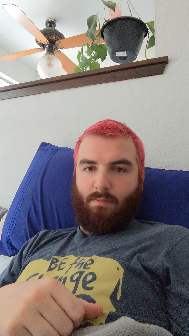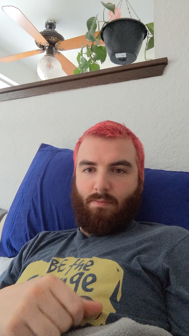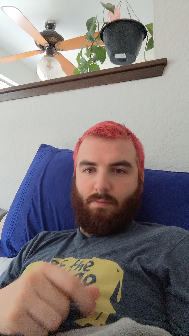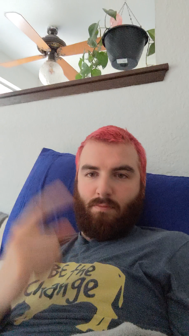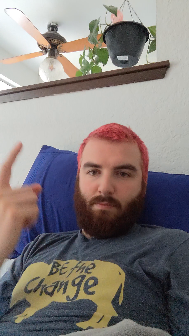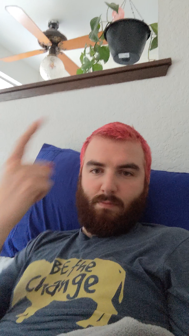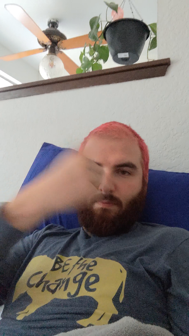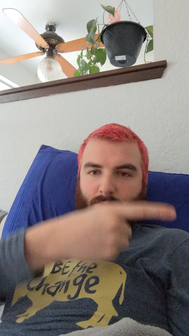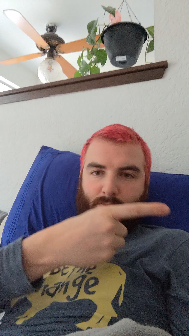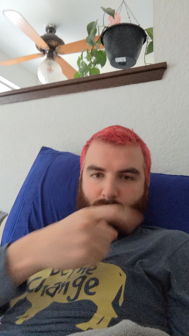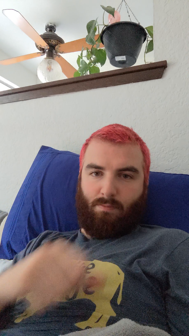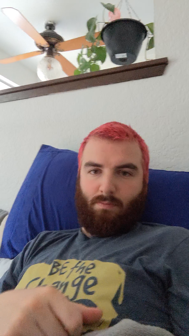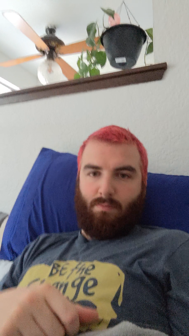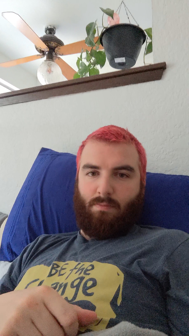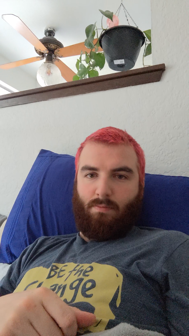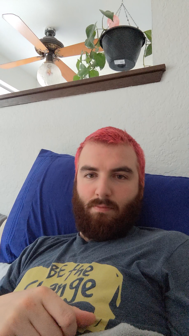day